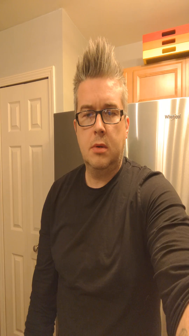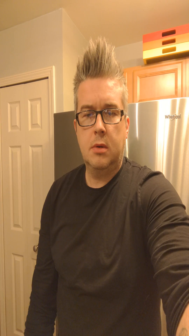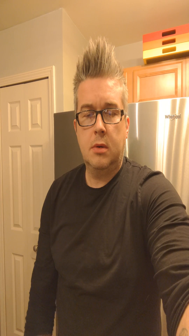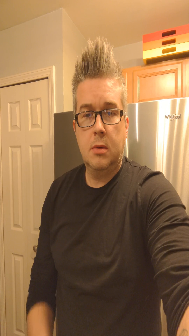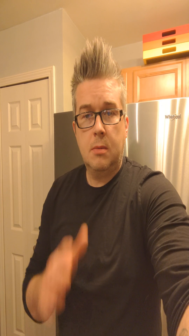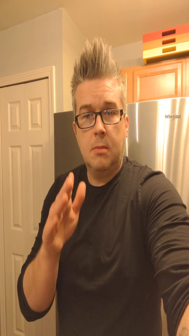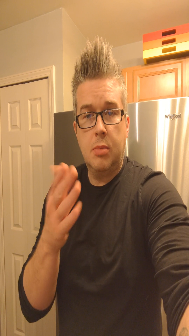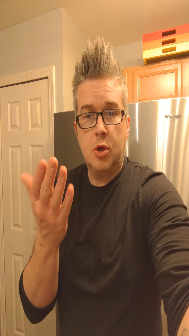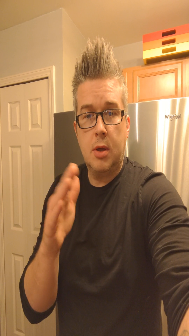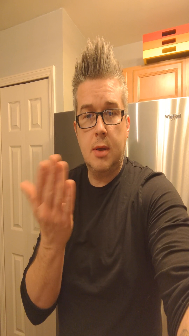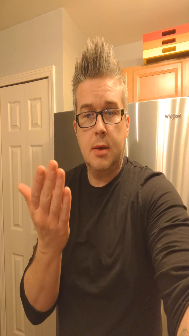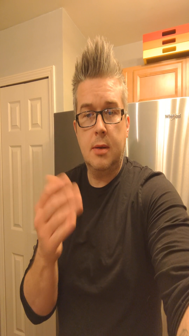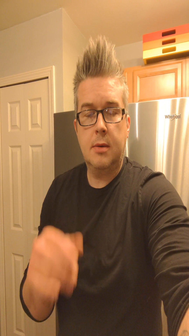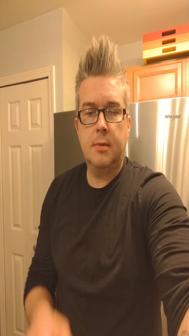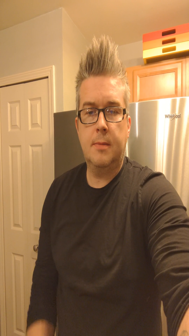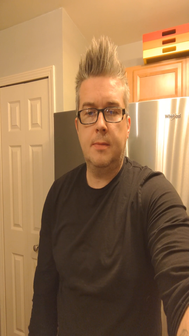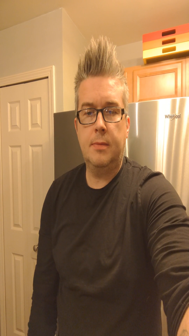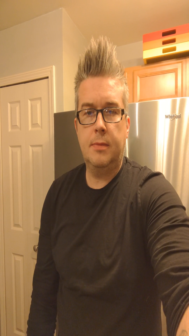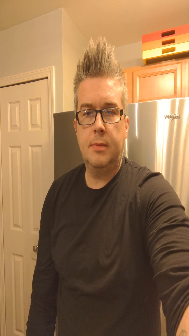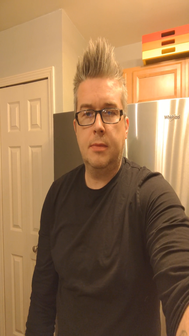book